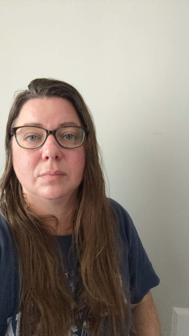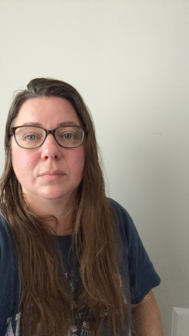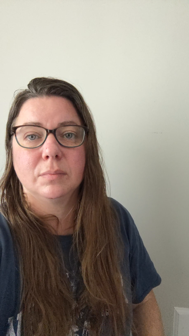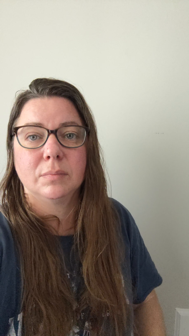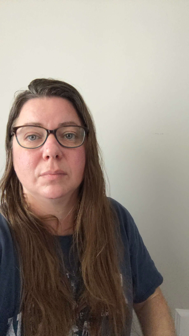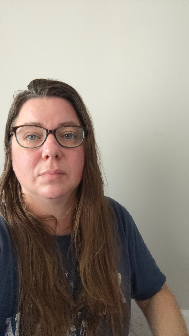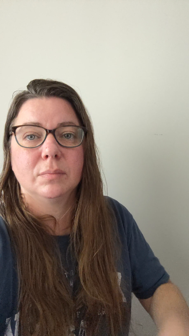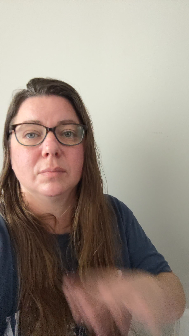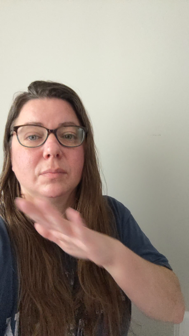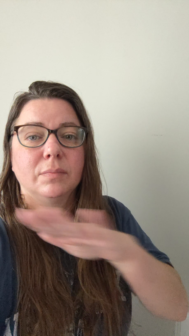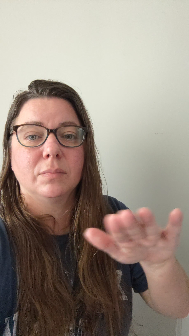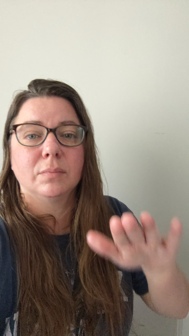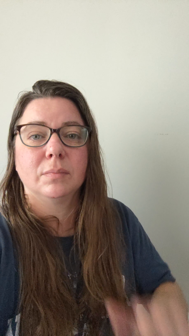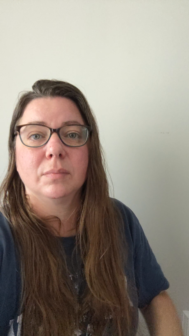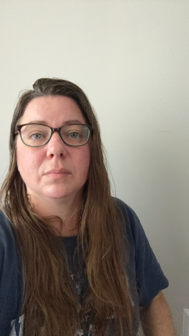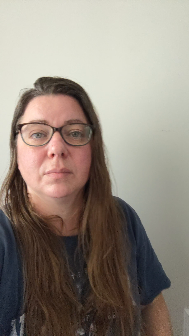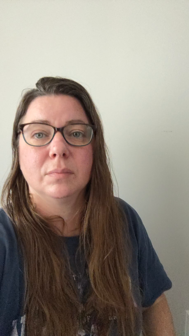full